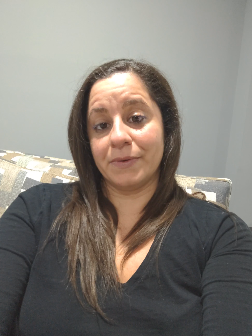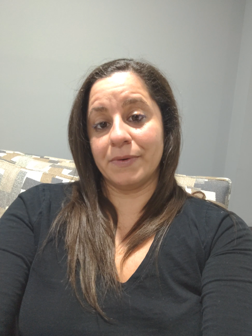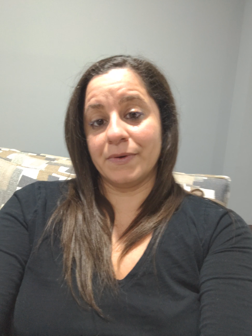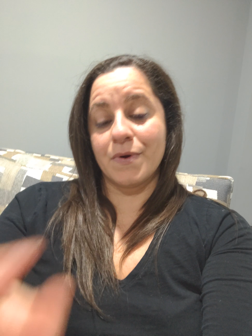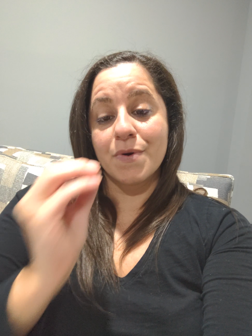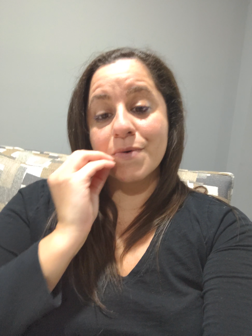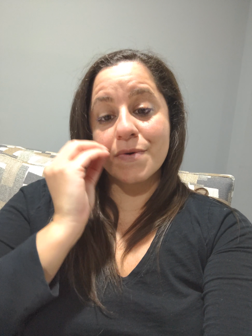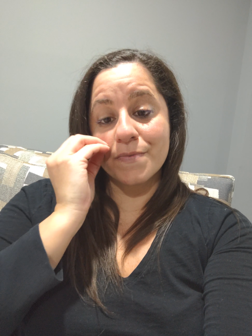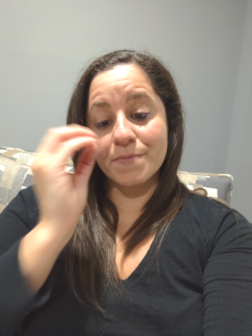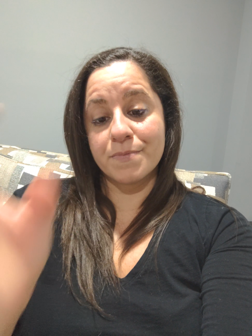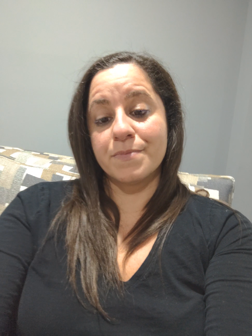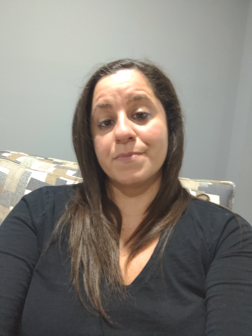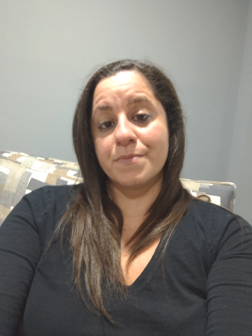home